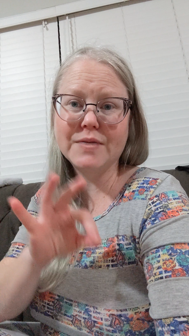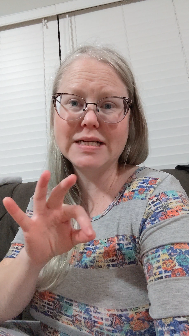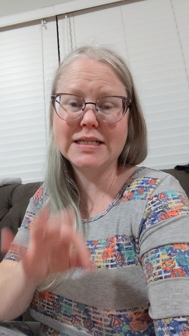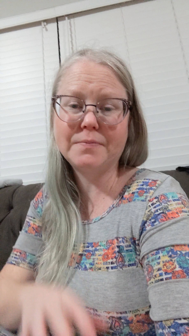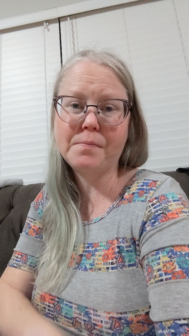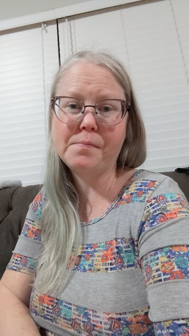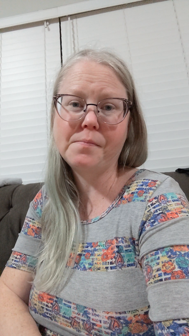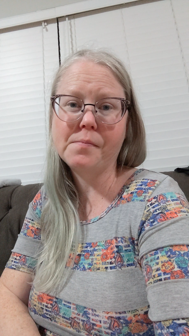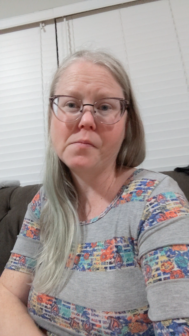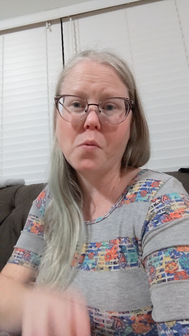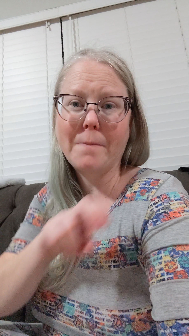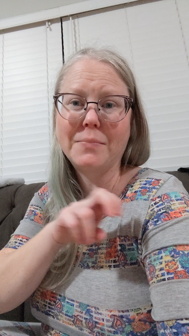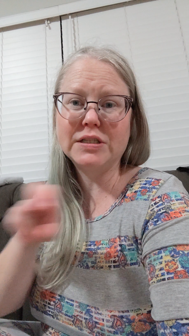bench